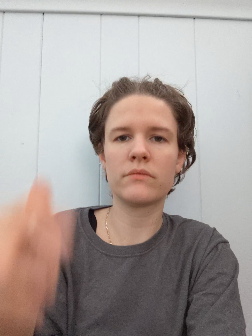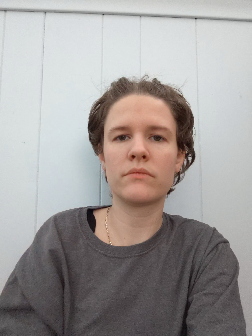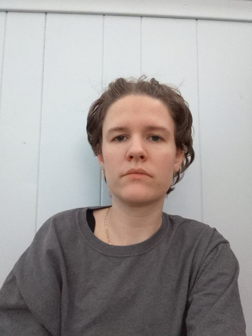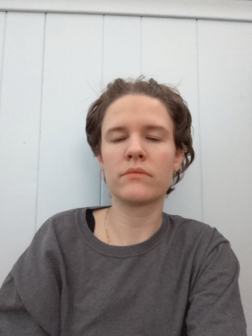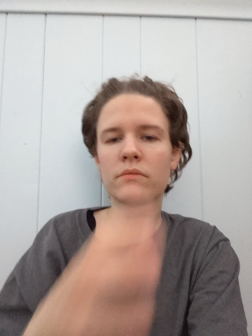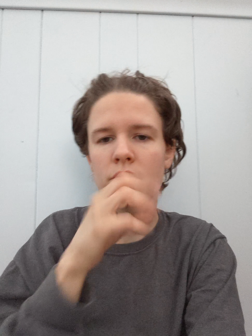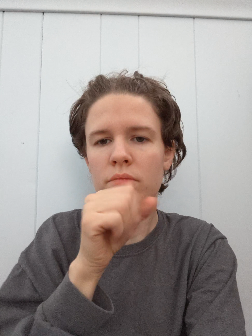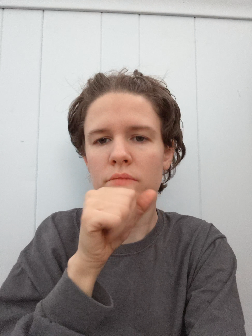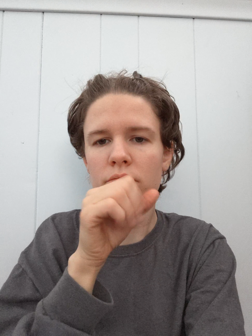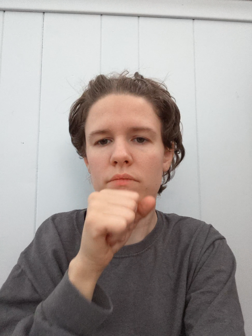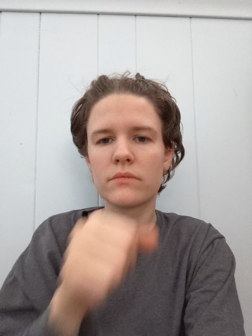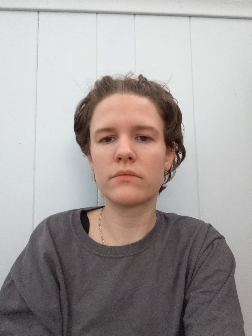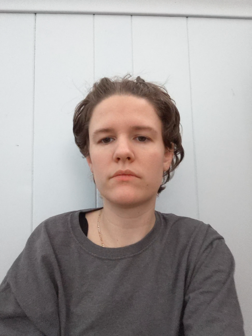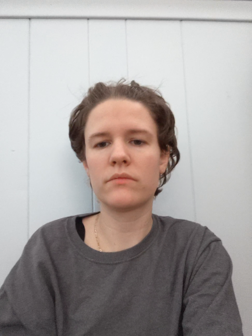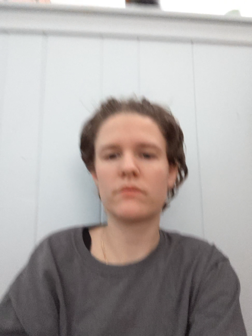orange